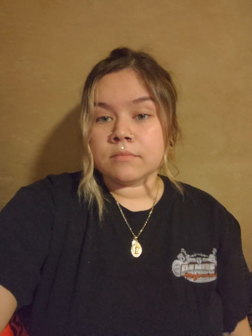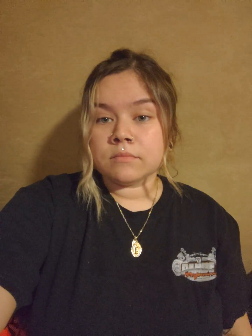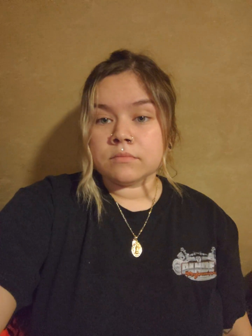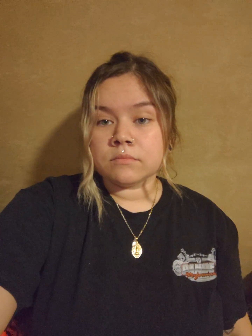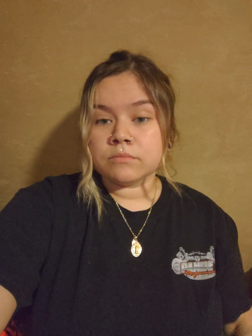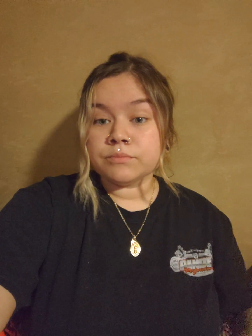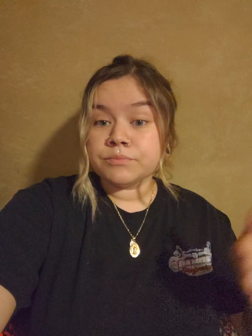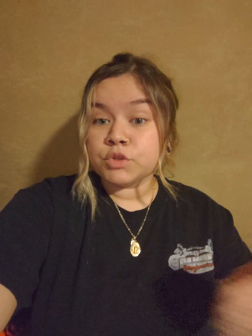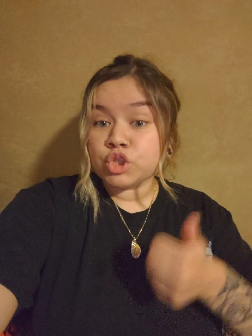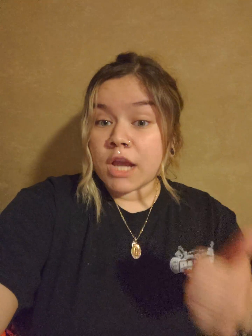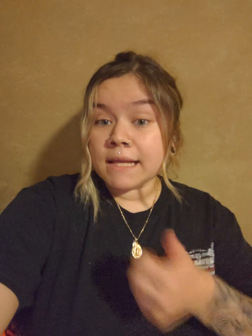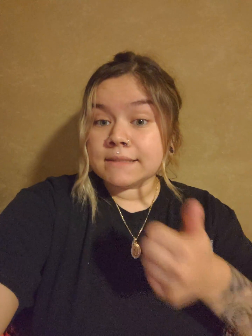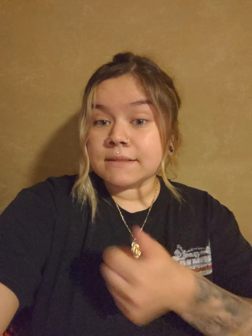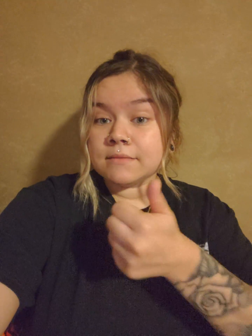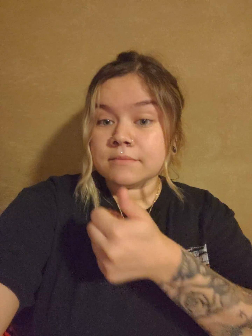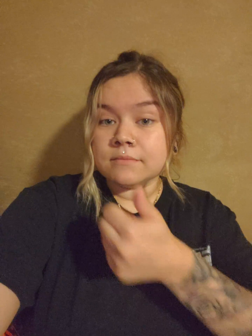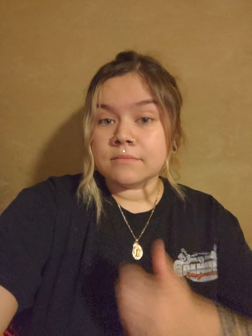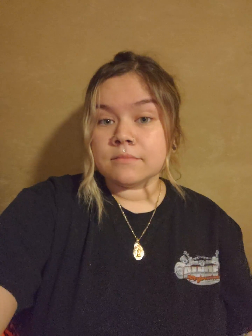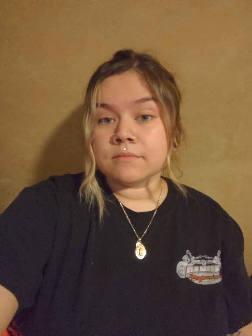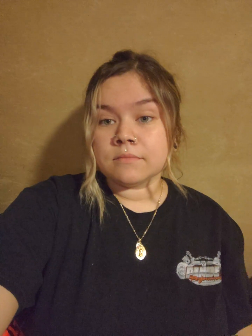chase